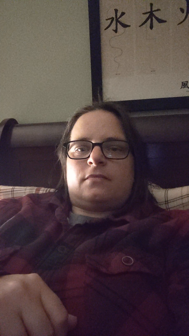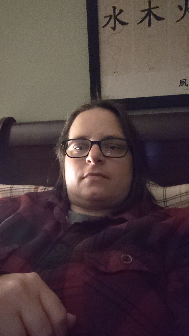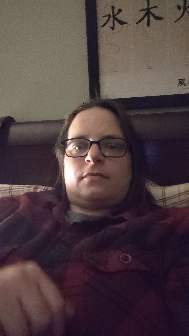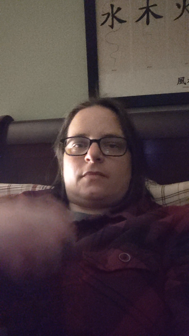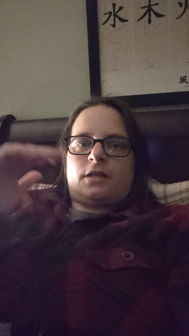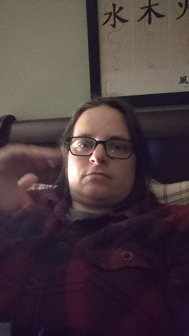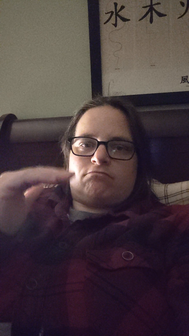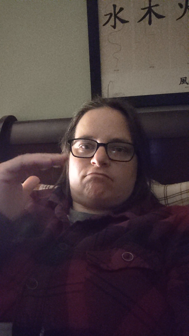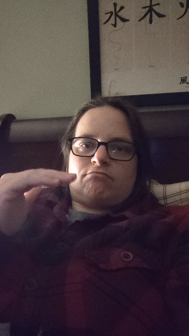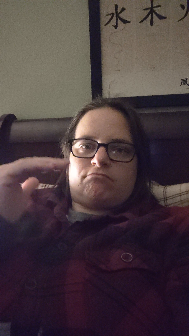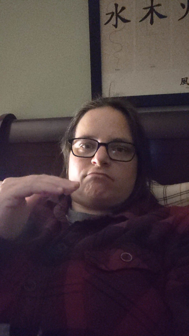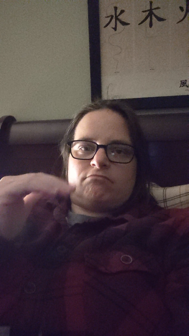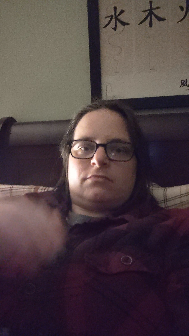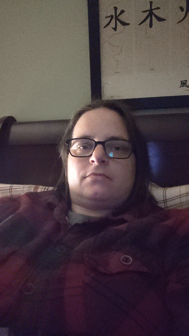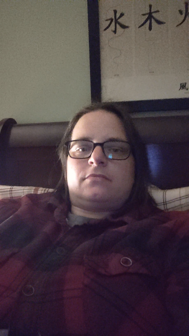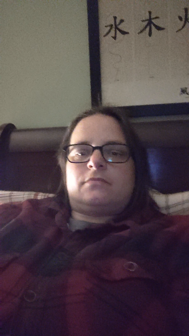little